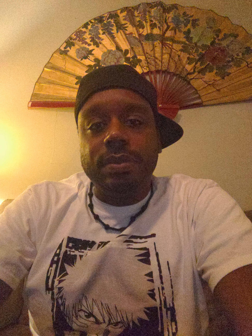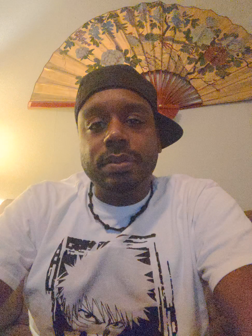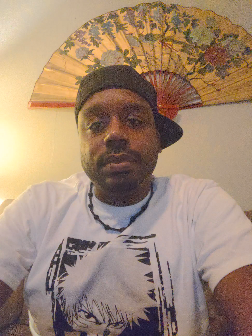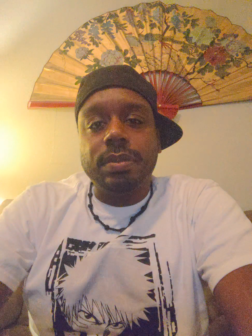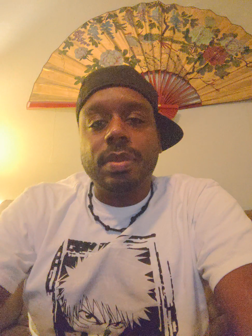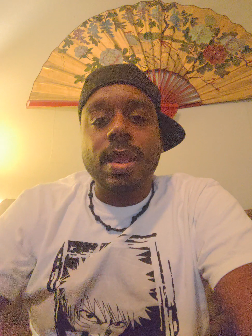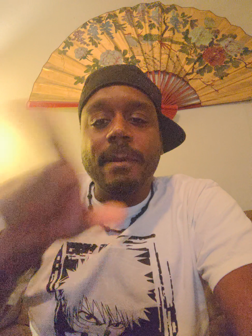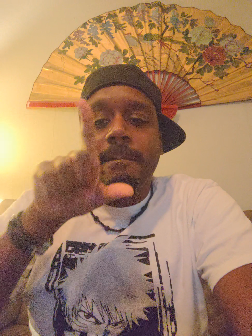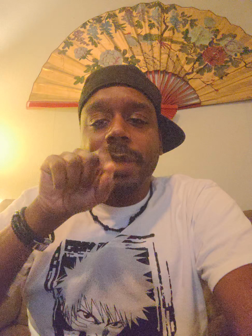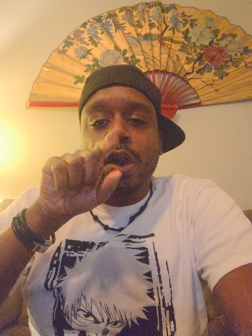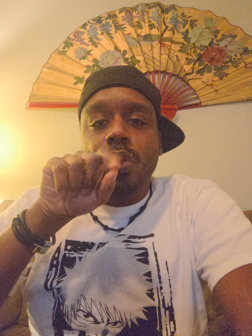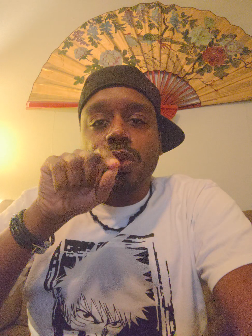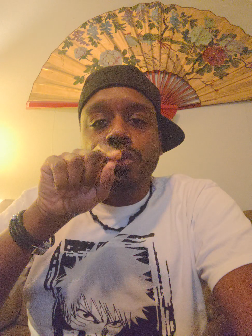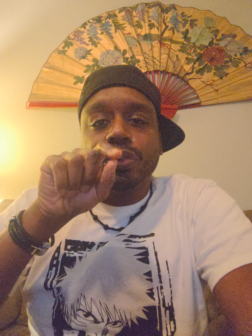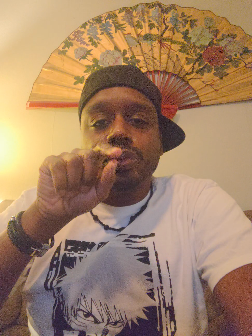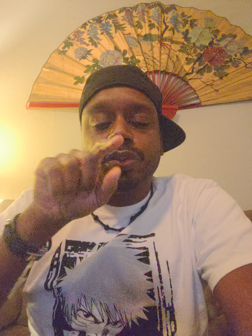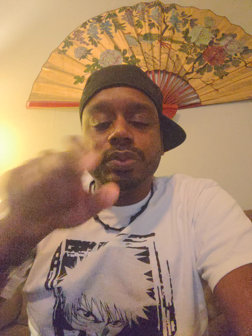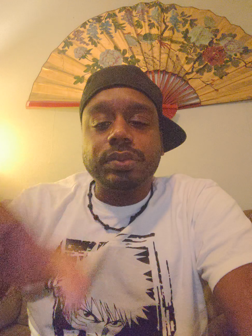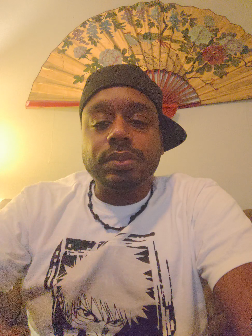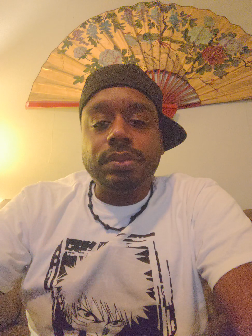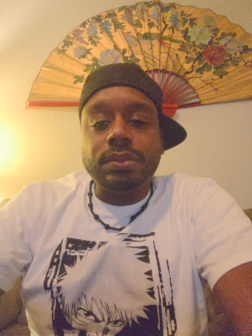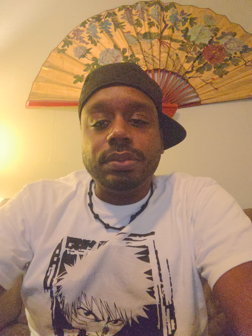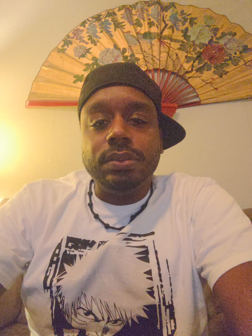bird